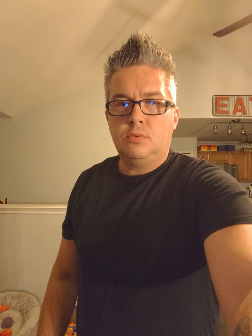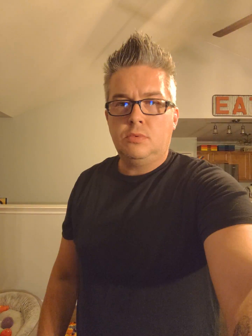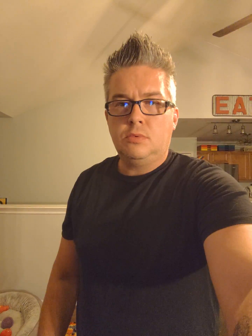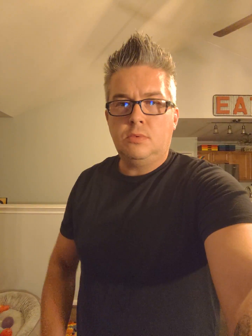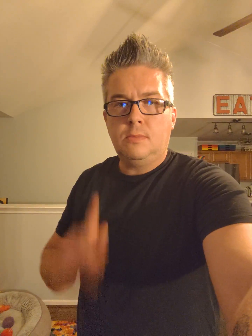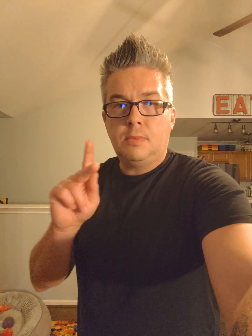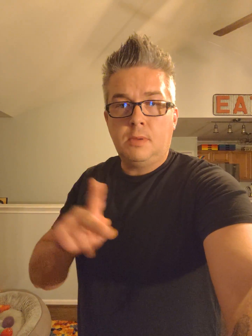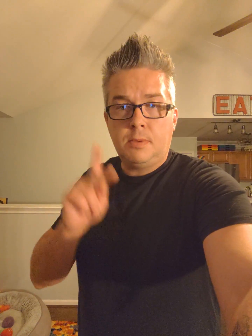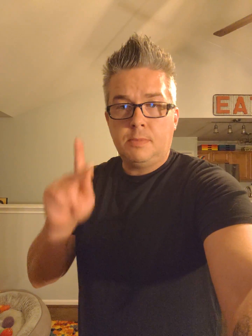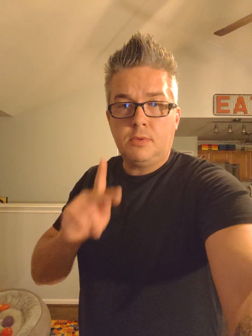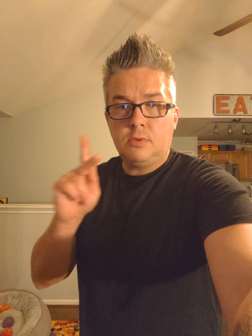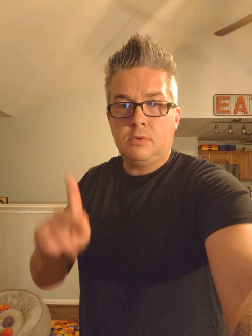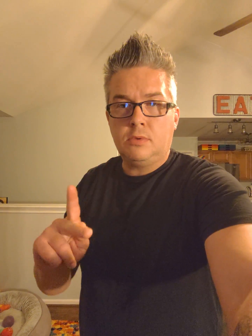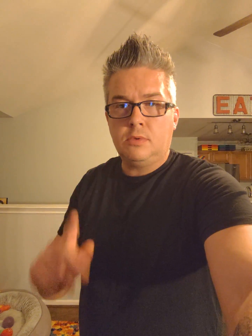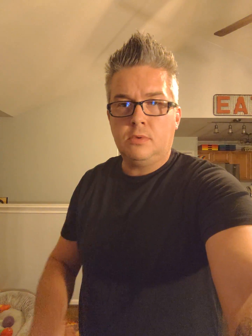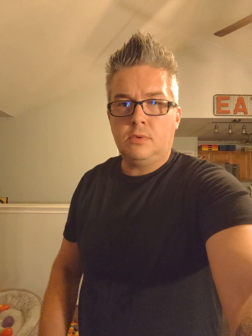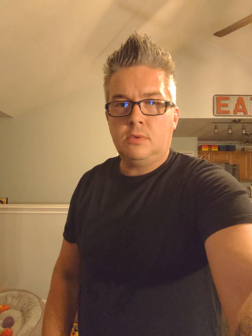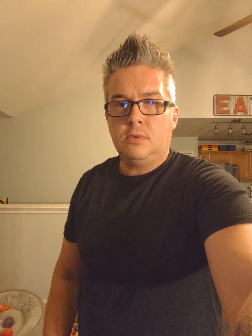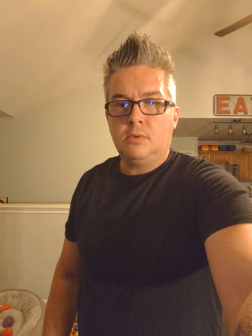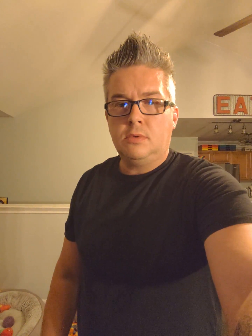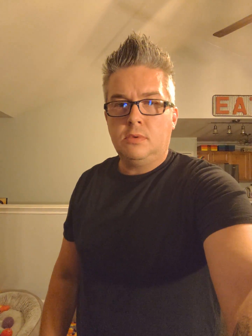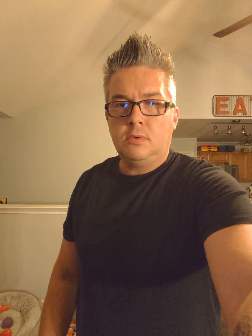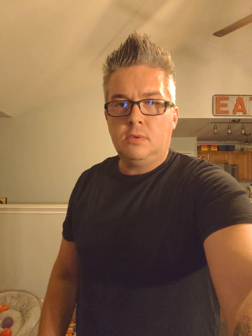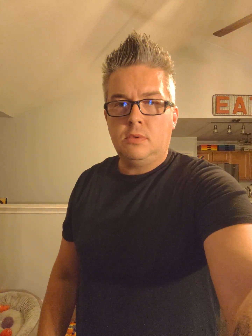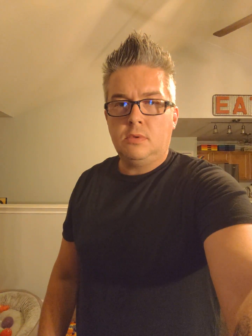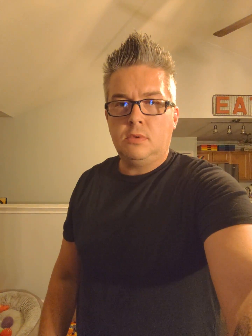people